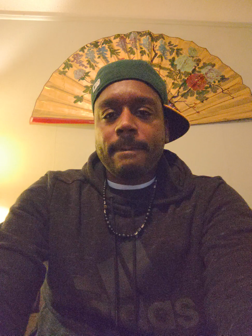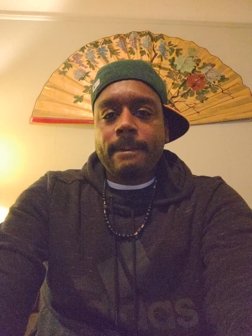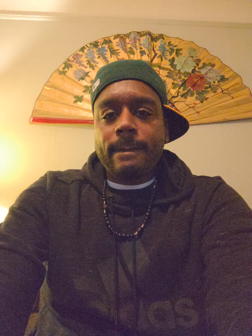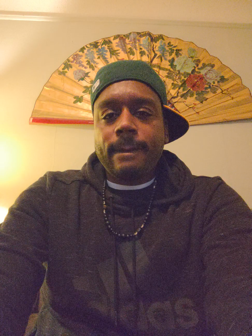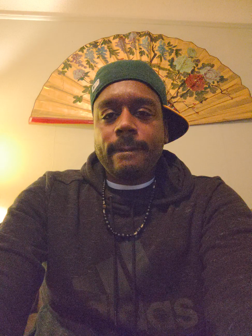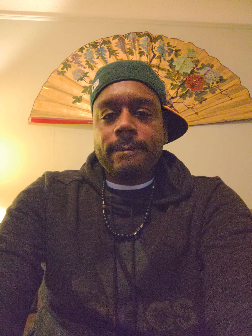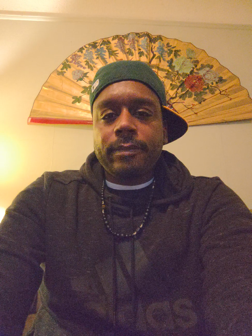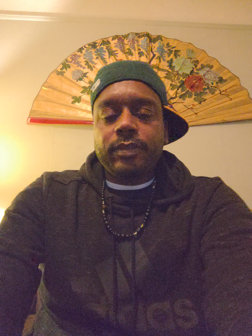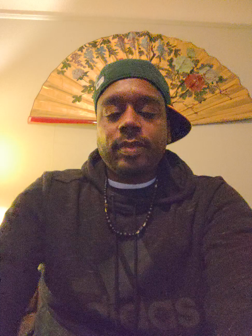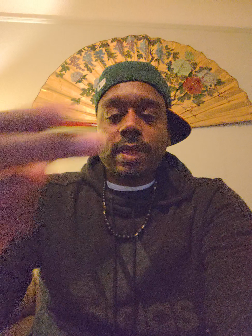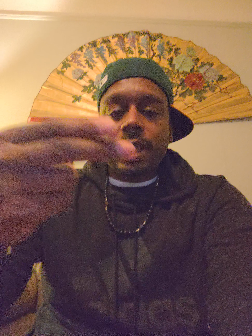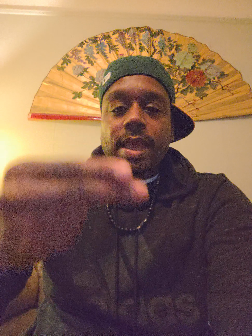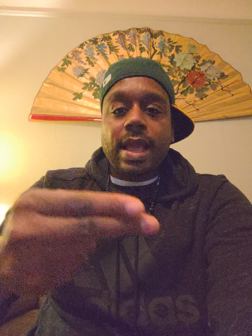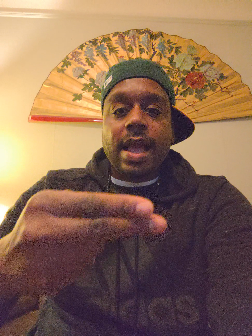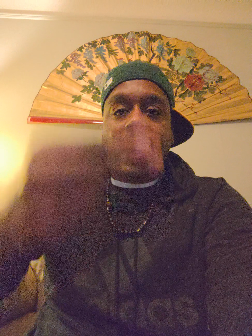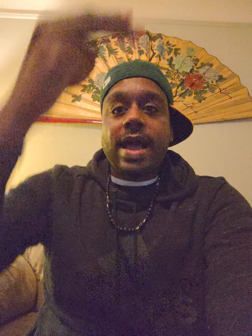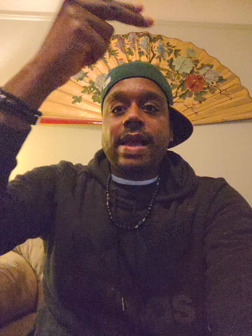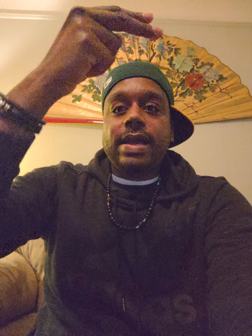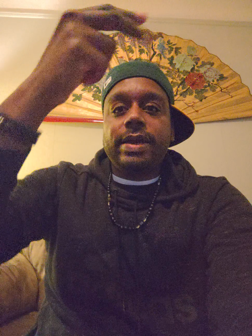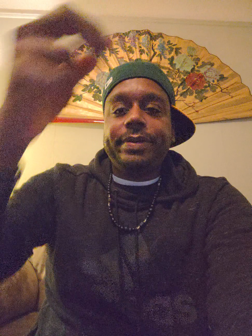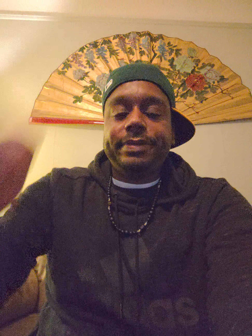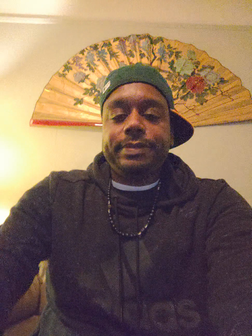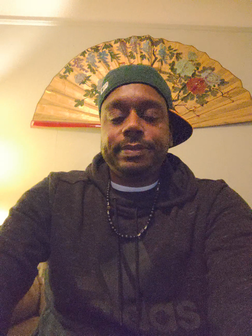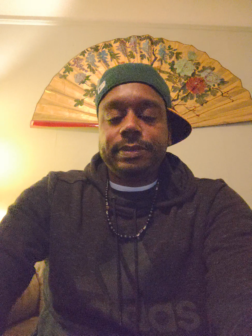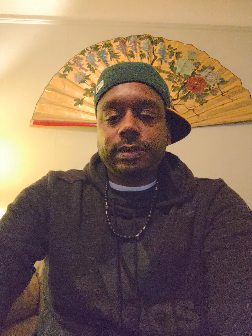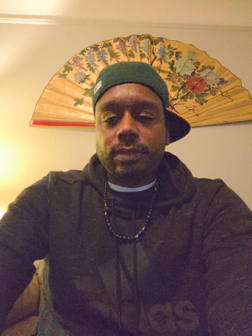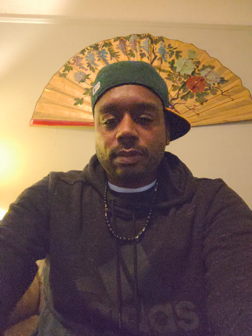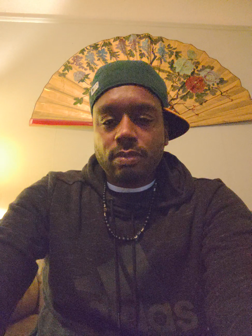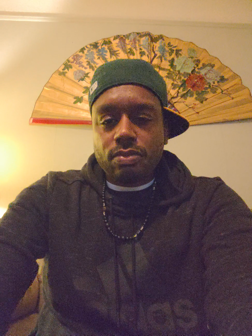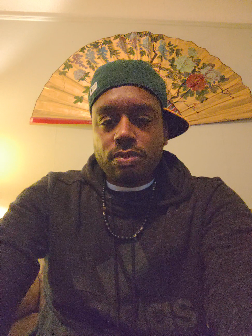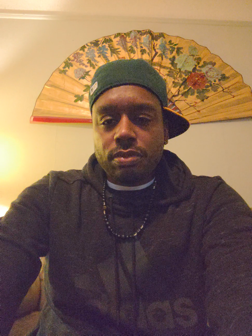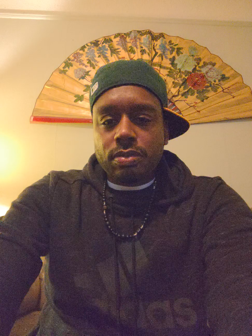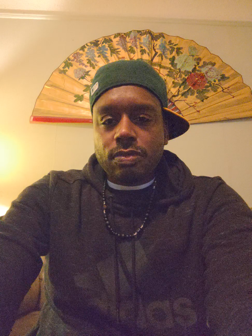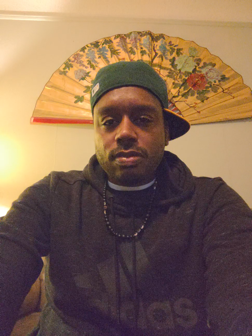high